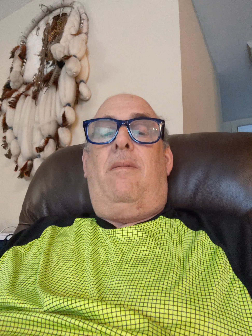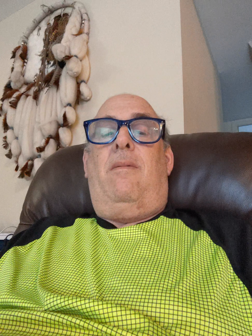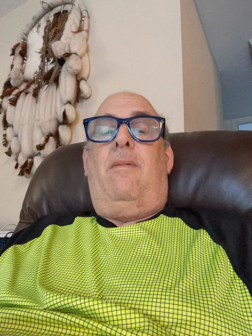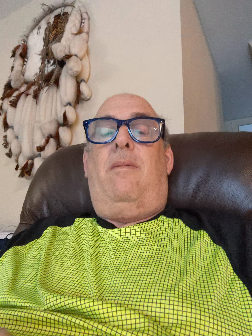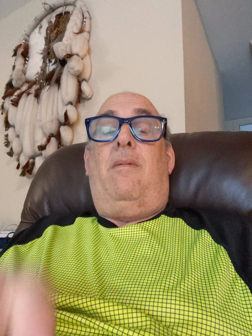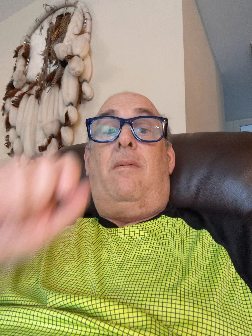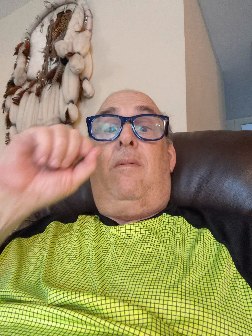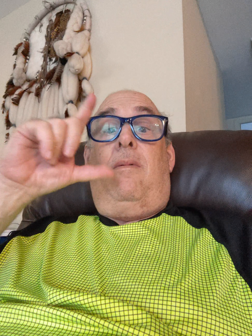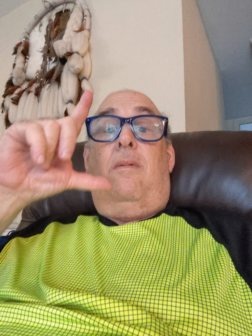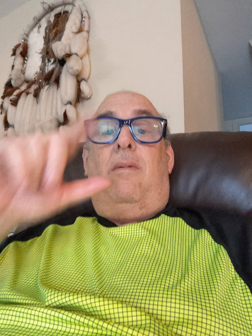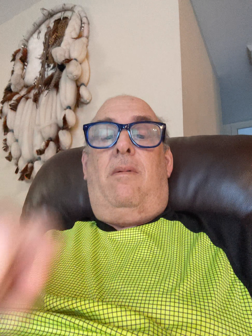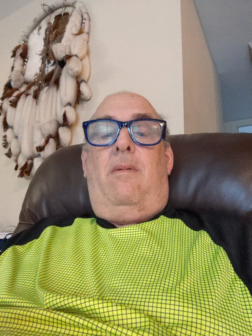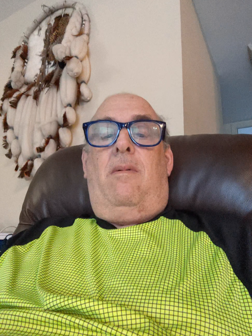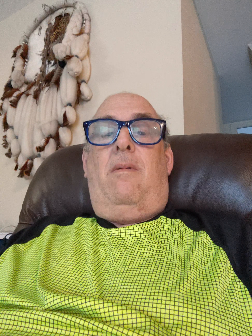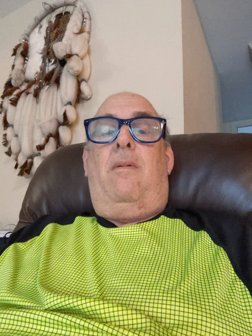wake